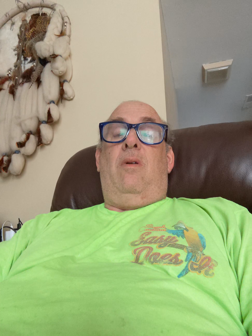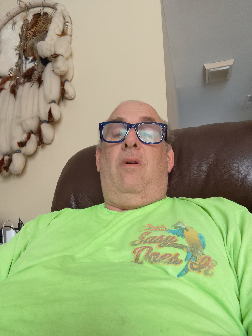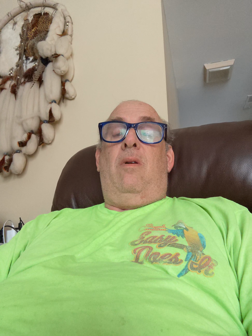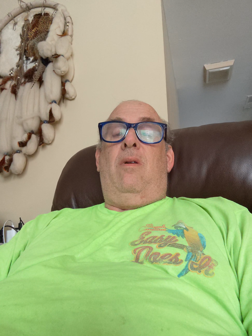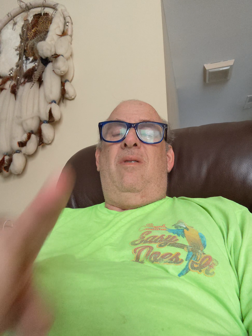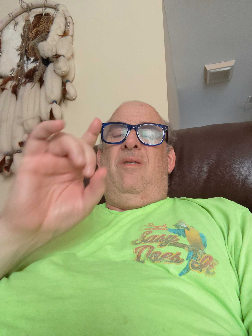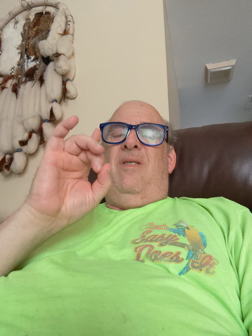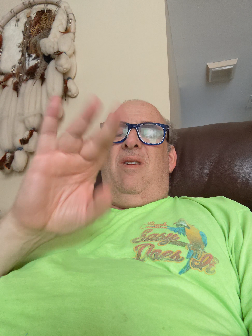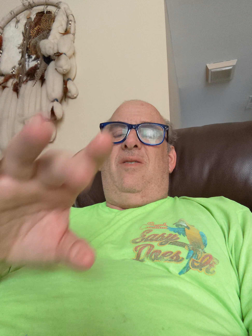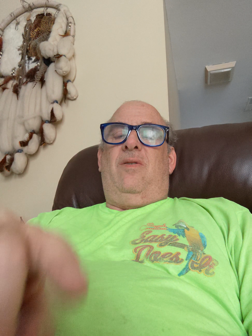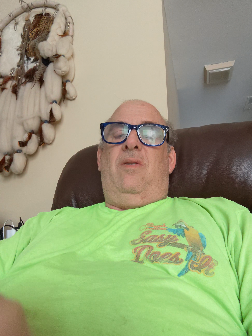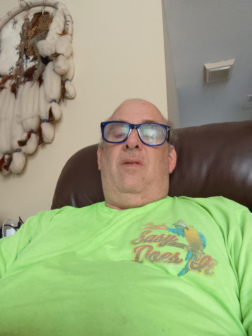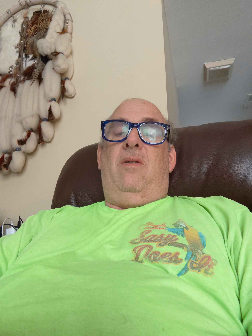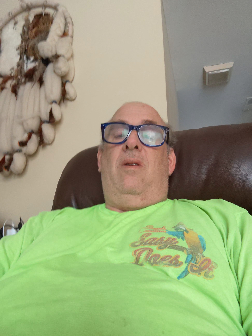hate